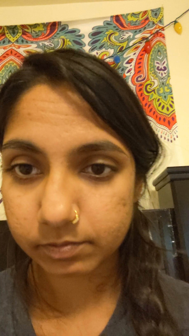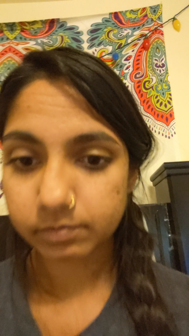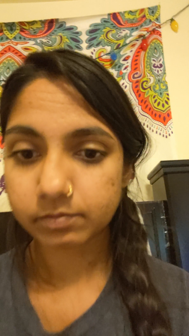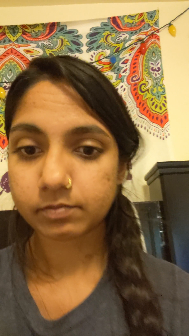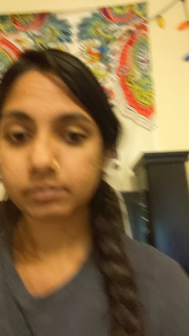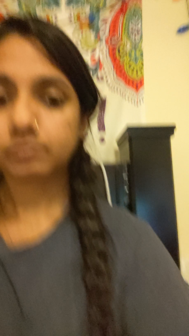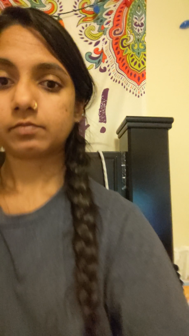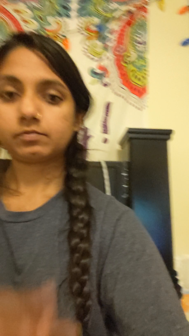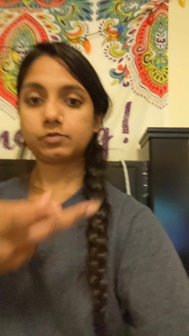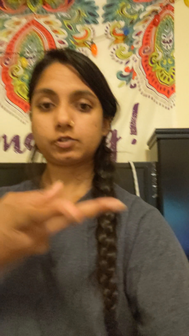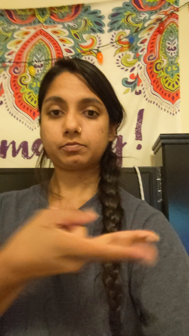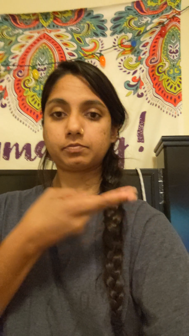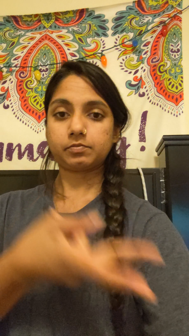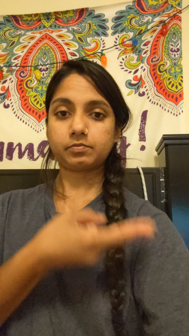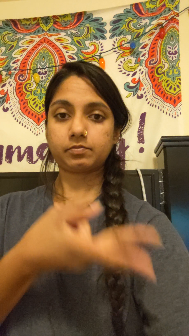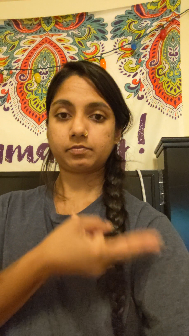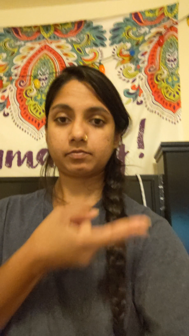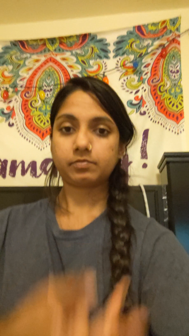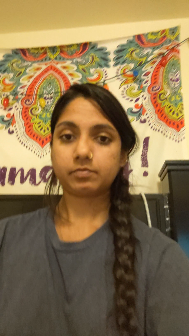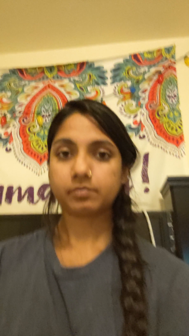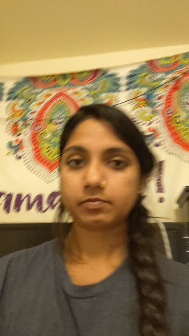sheep